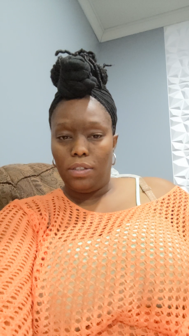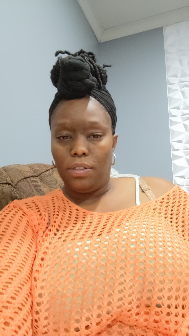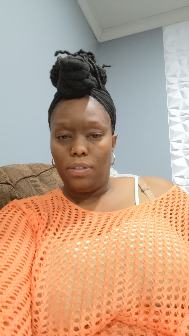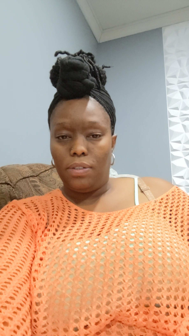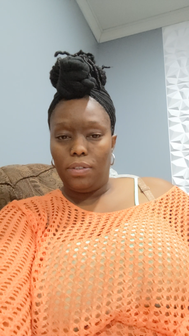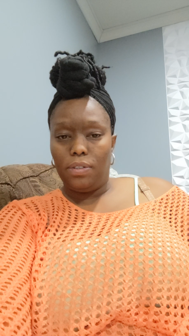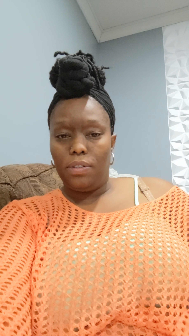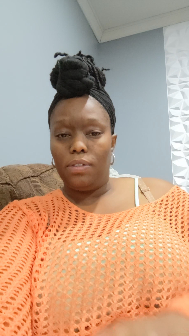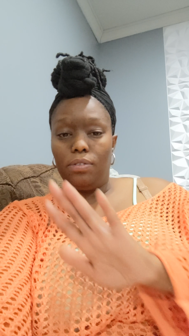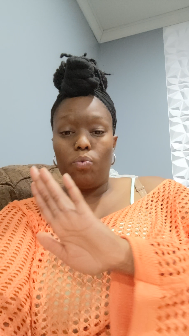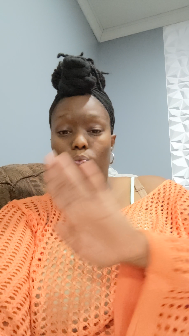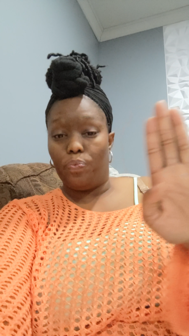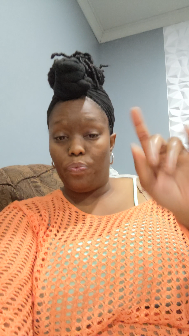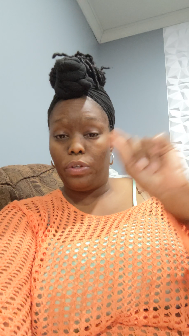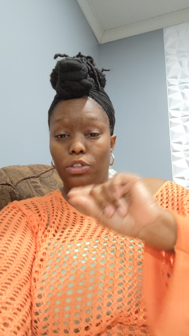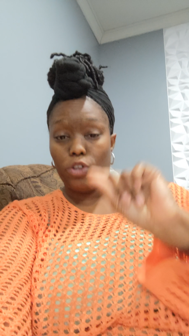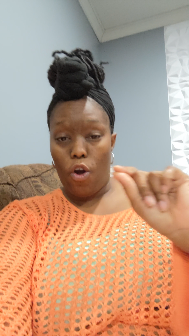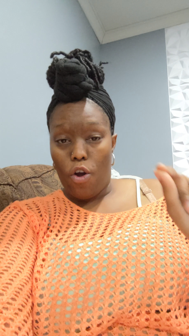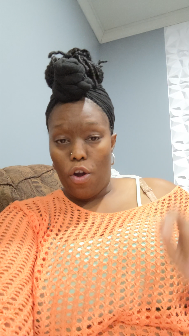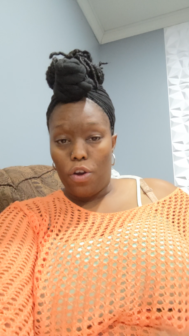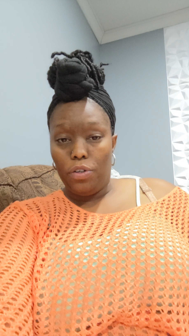chalk